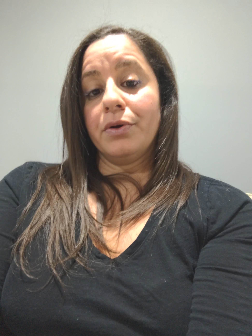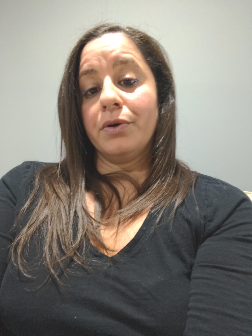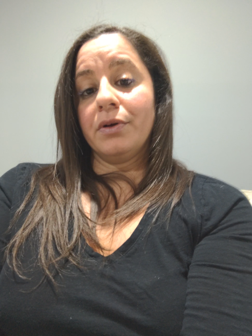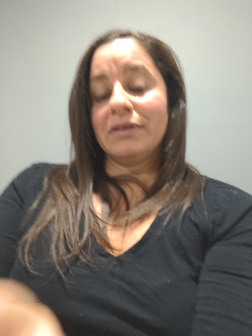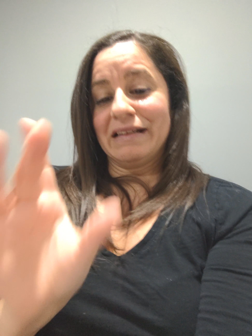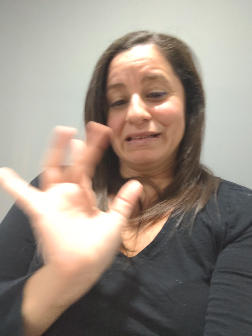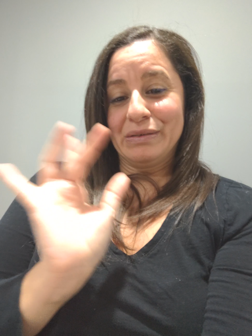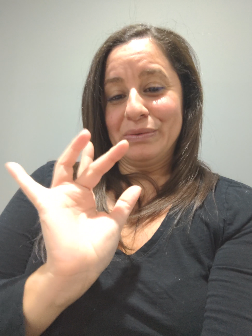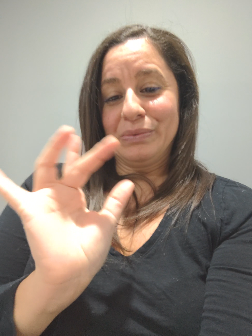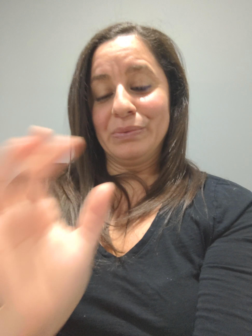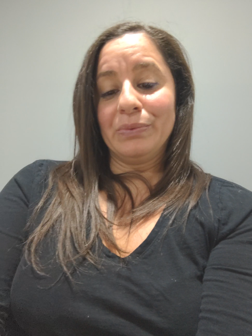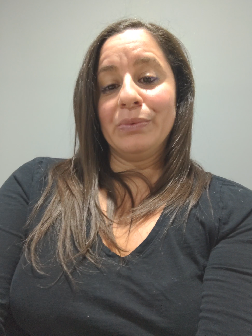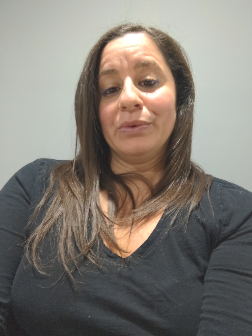yucky